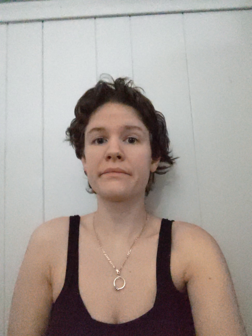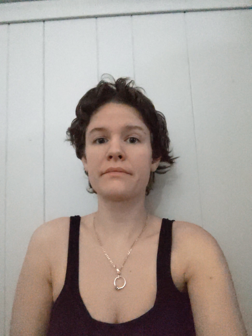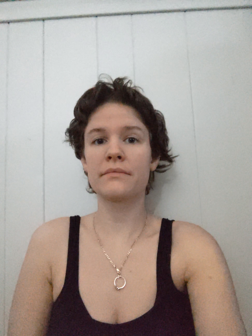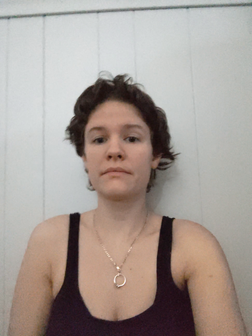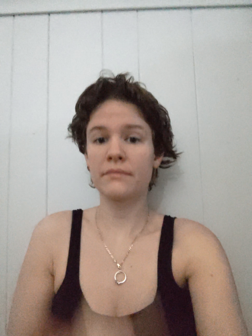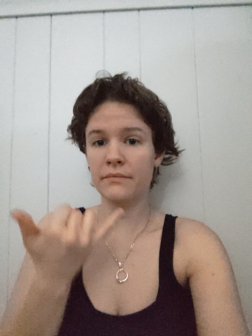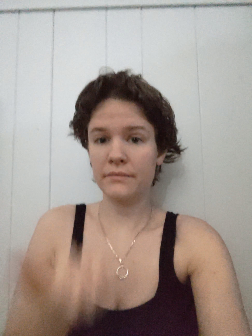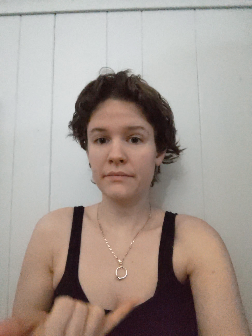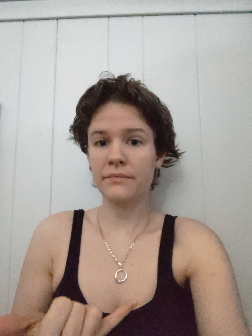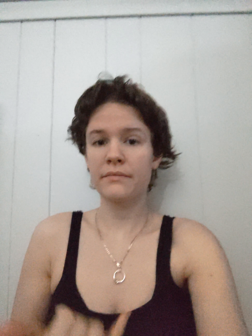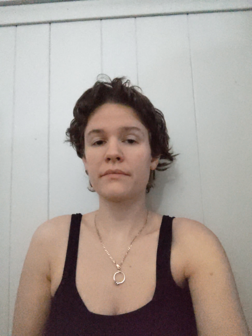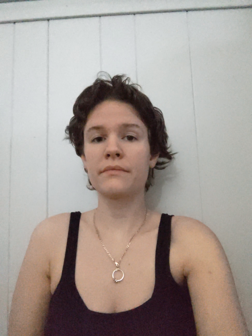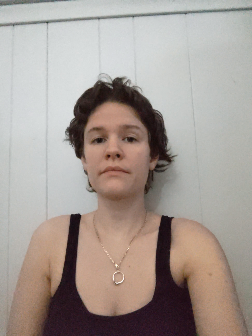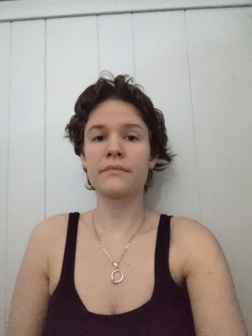now